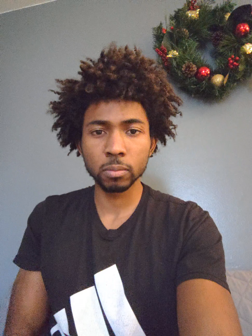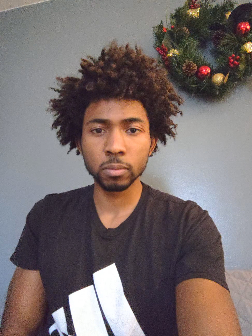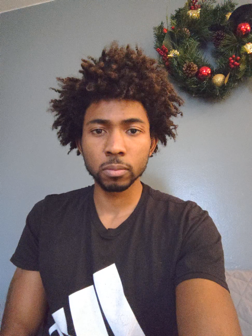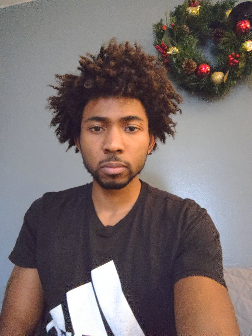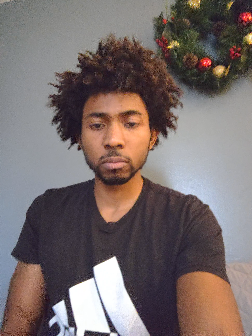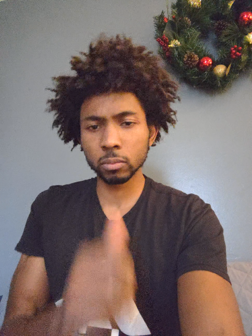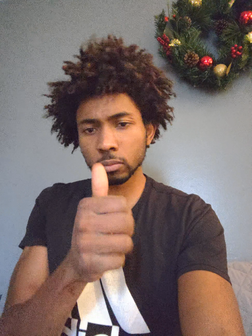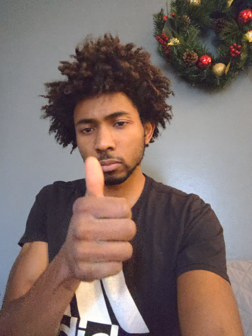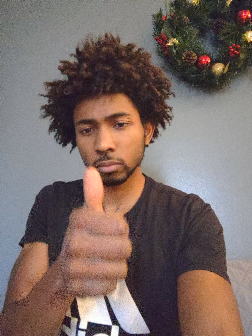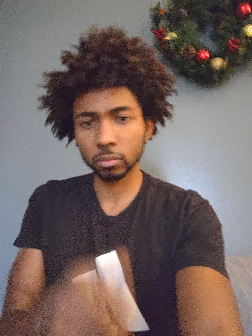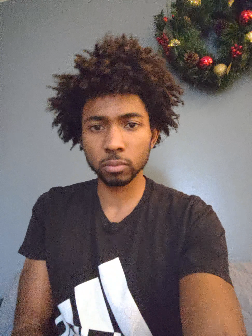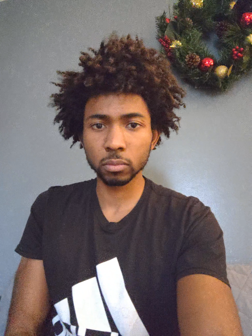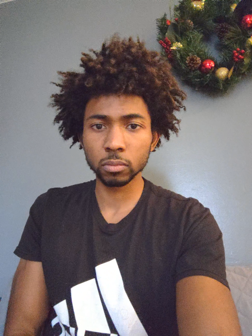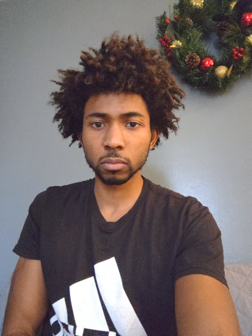yourself